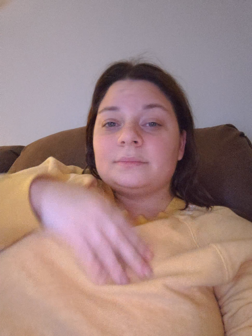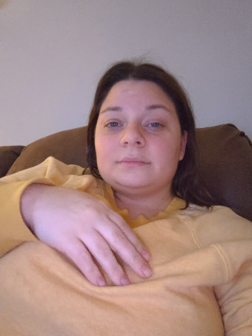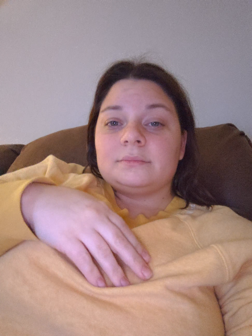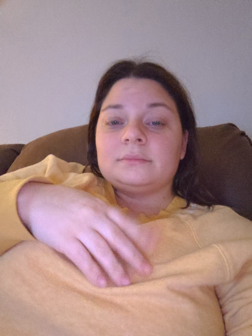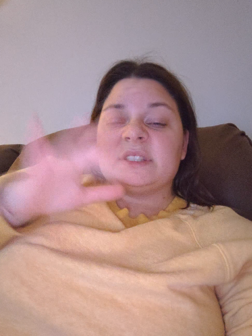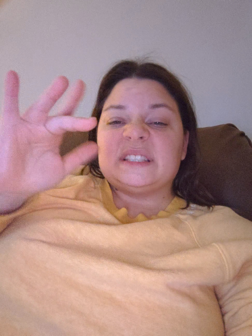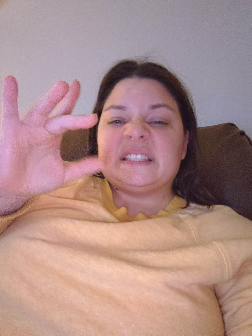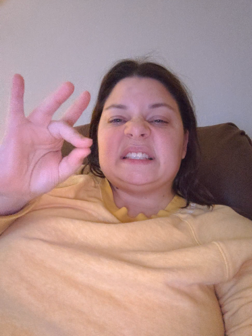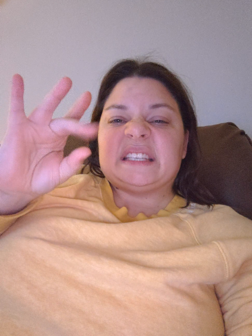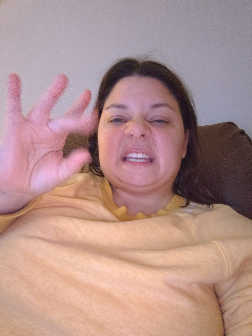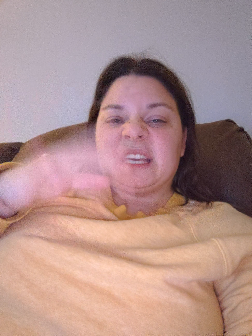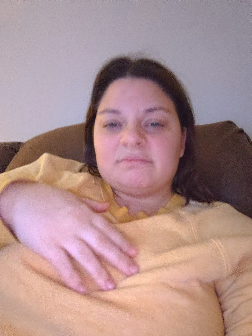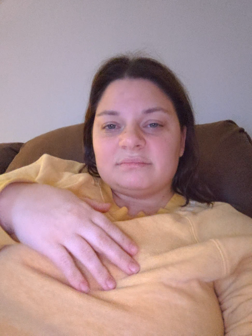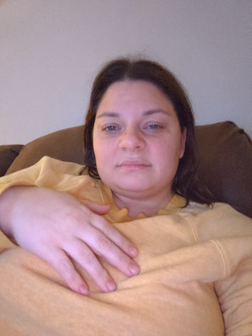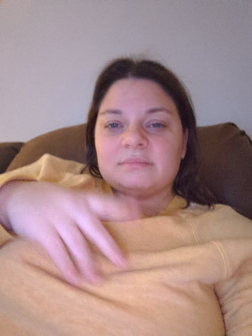sticky